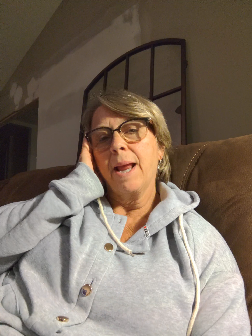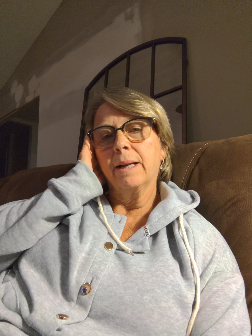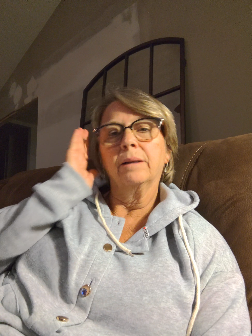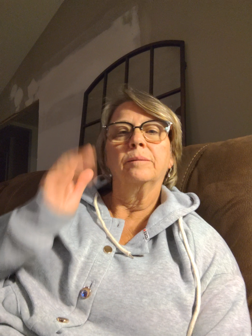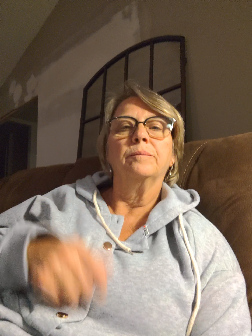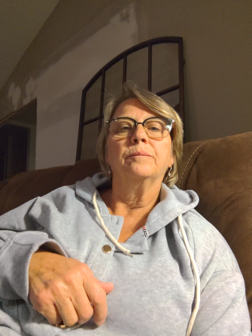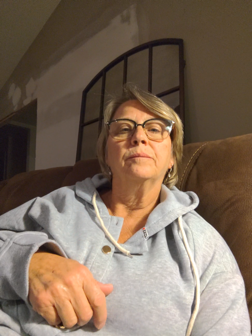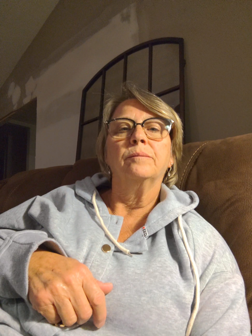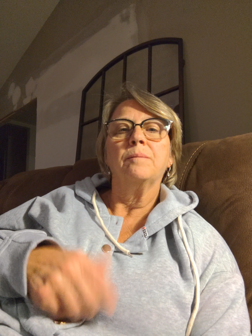bed